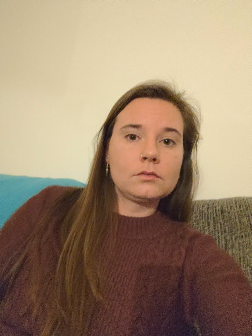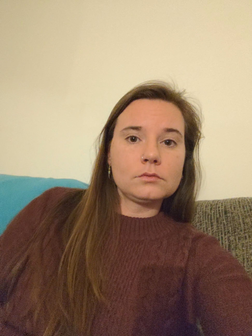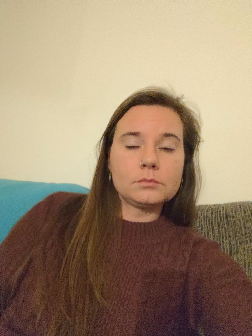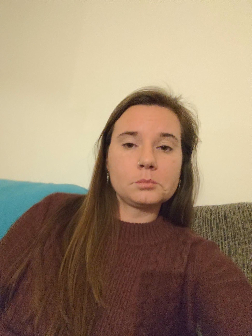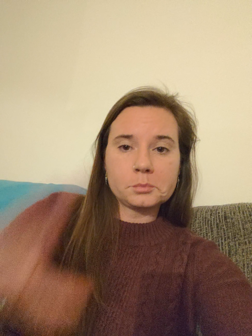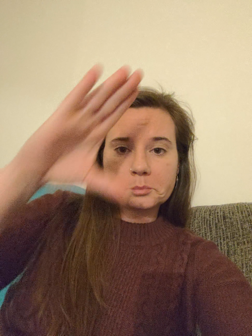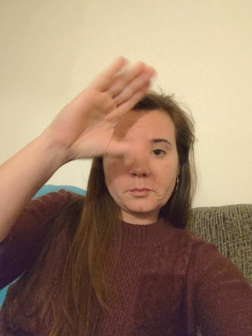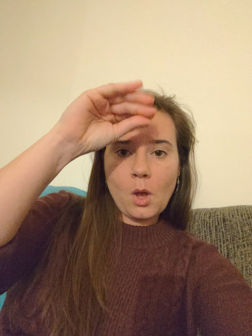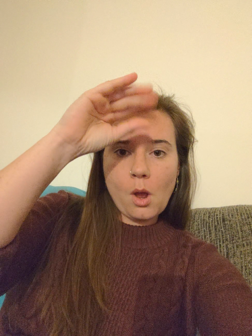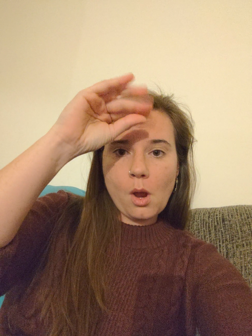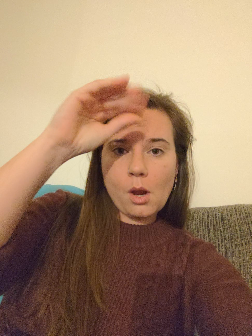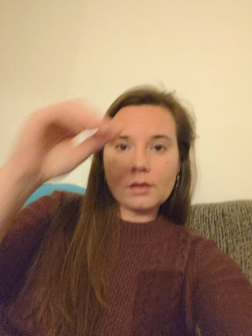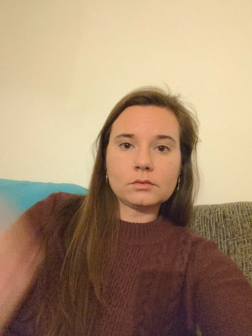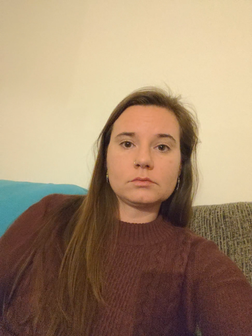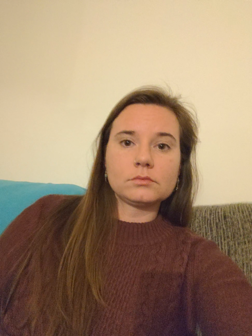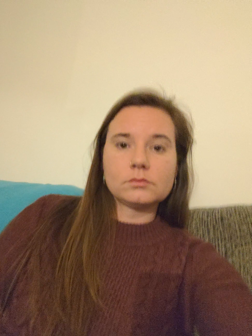boy